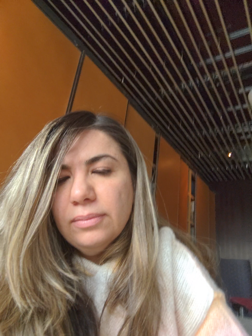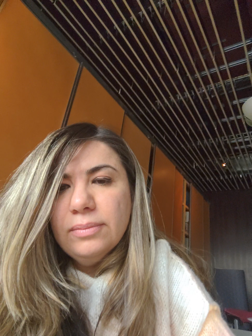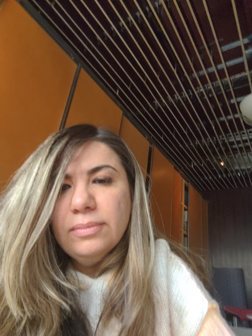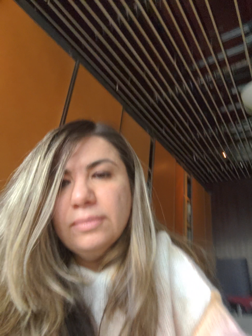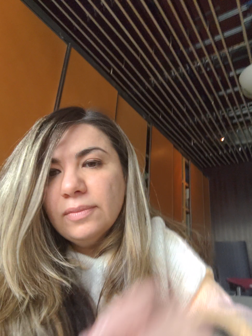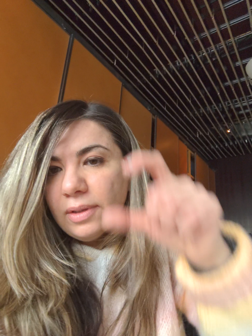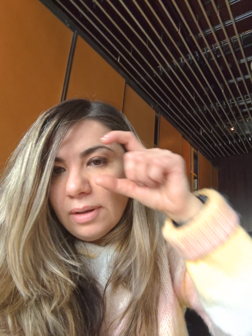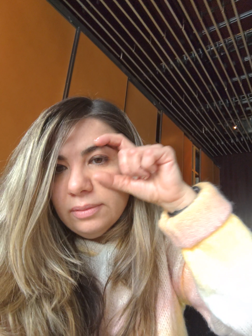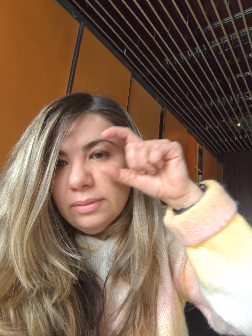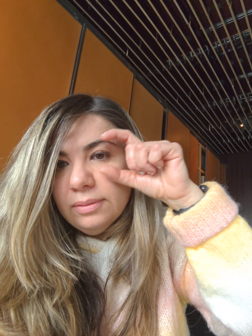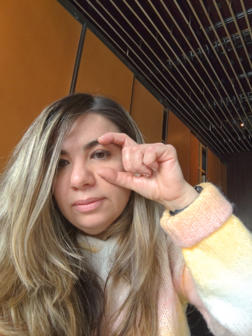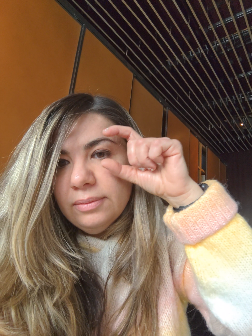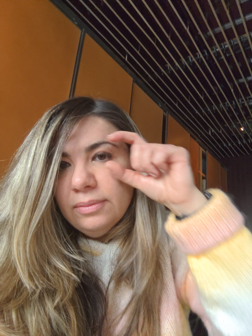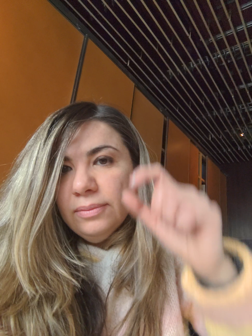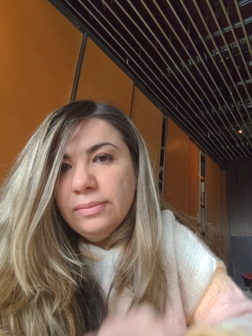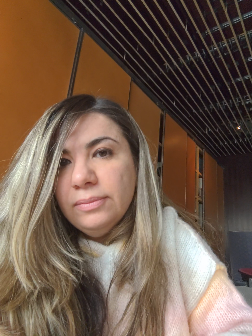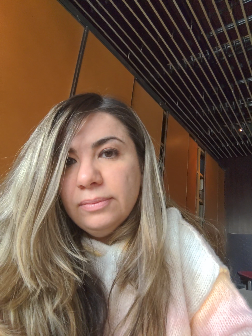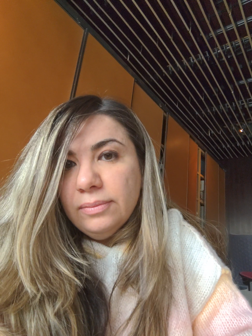window